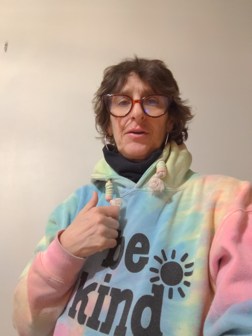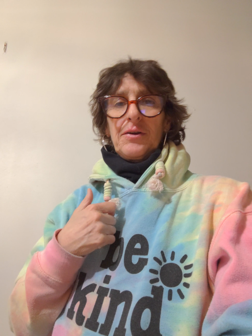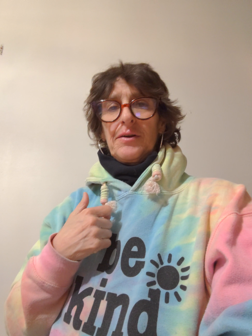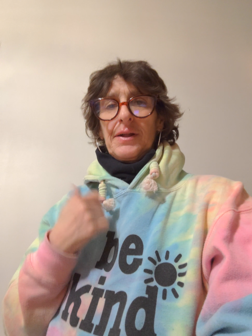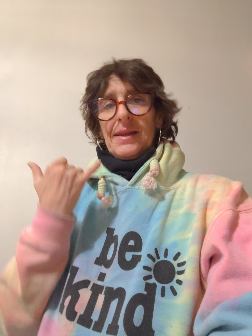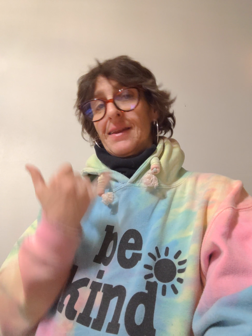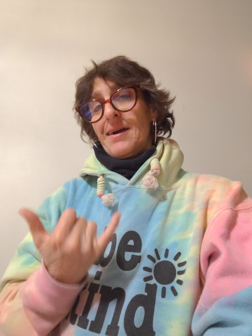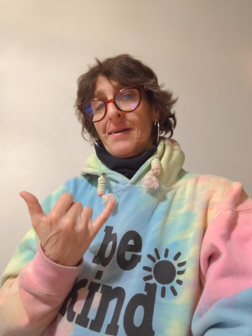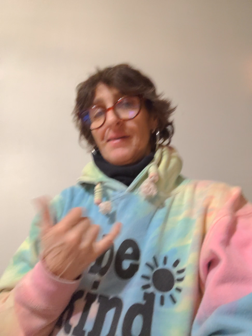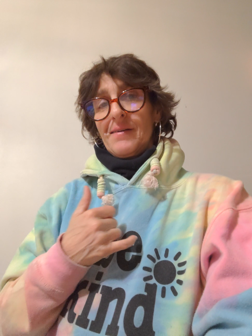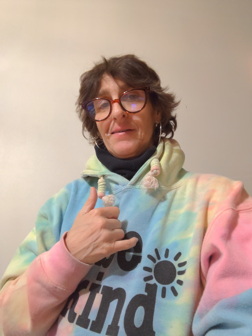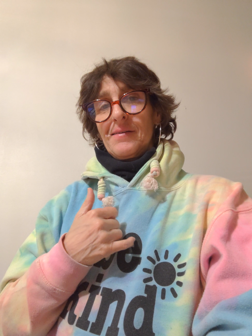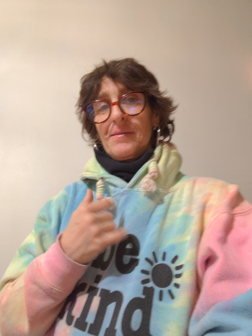now